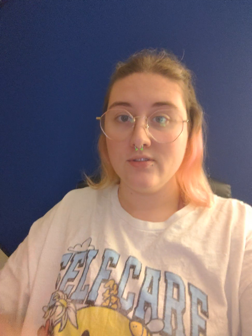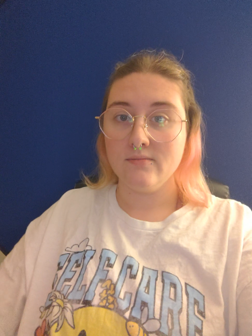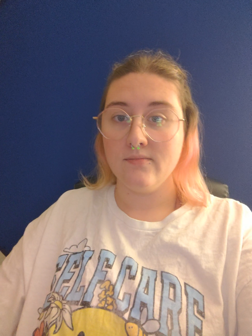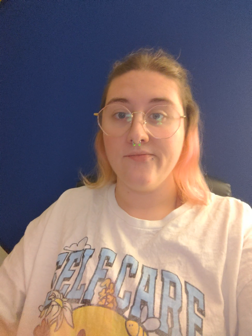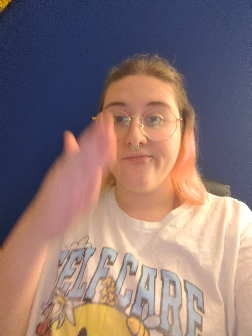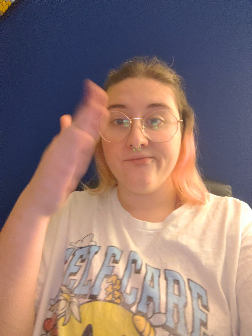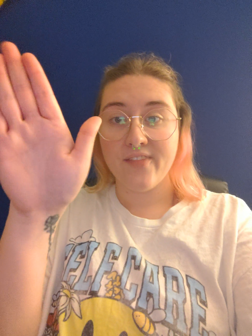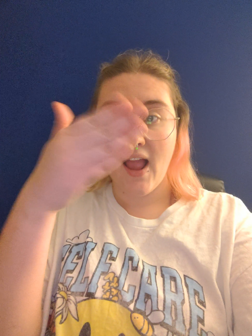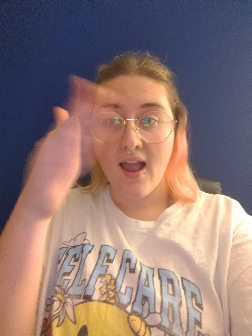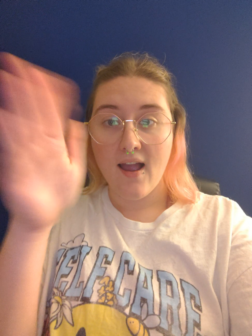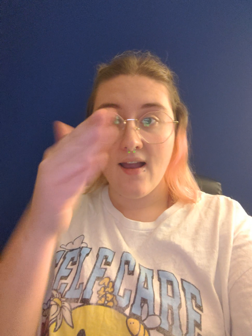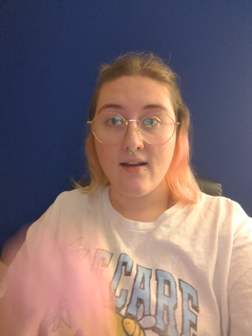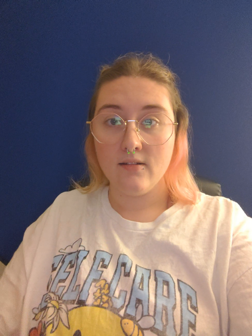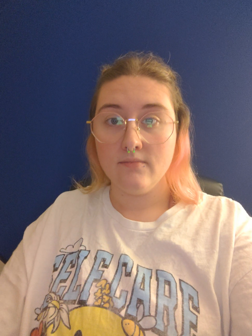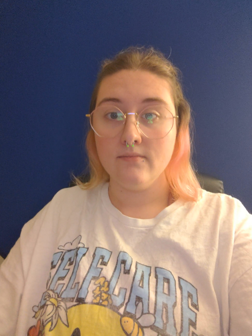flag